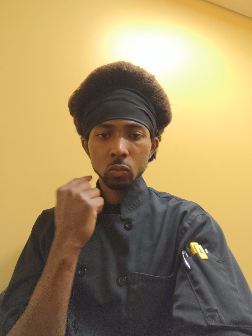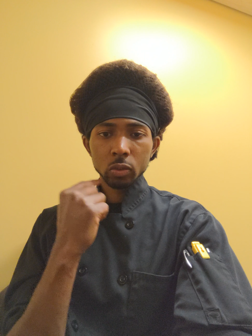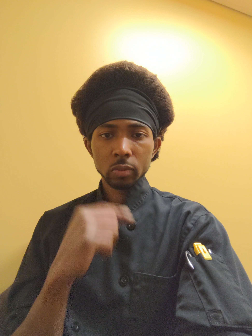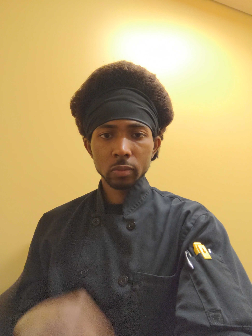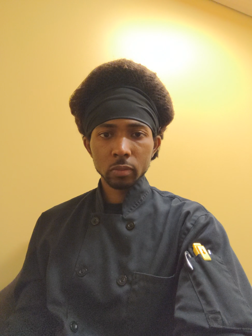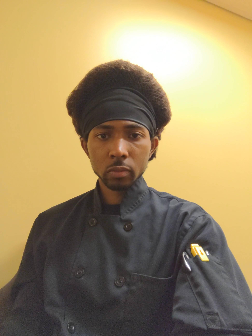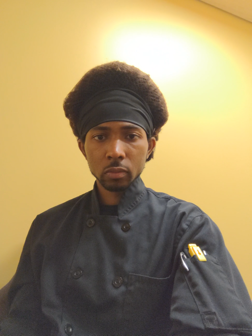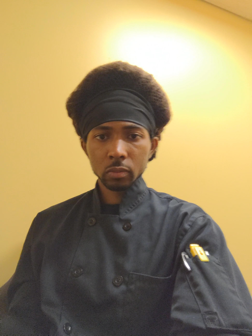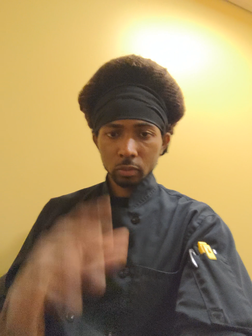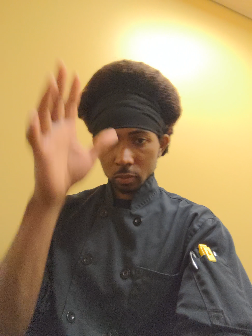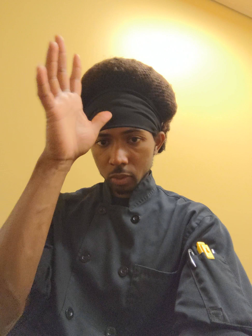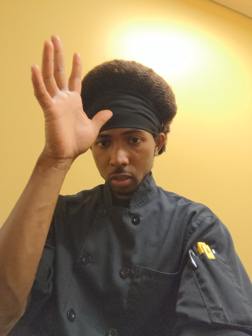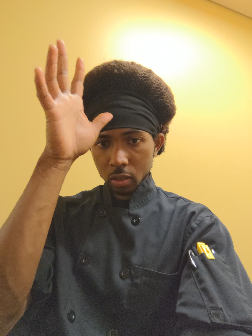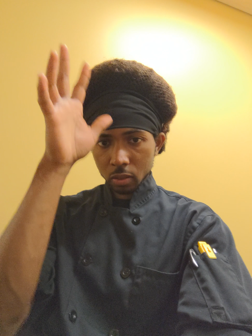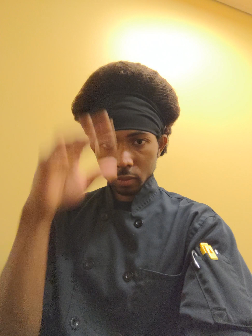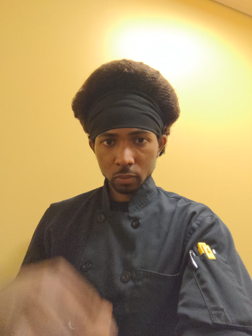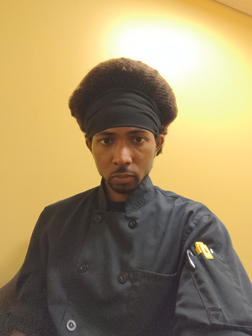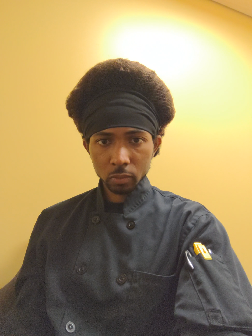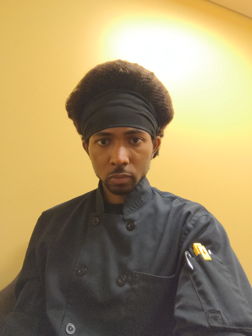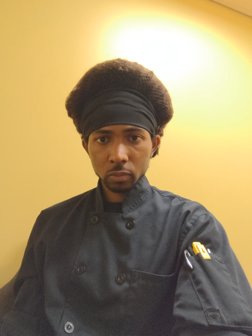daddy